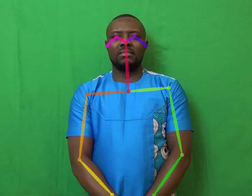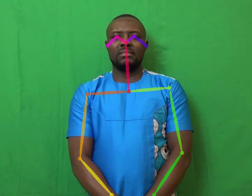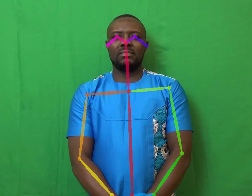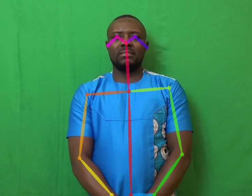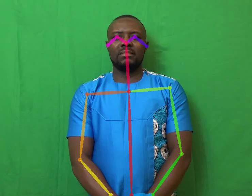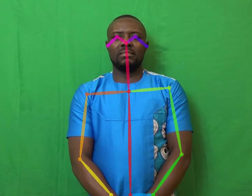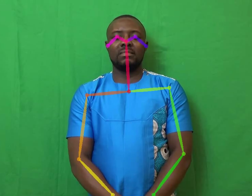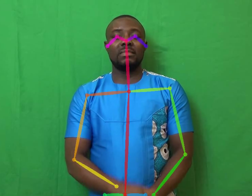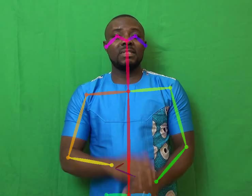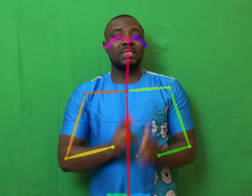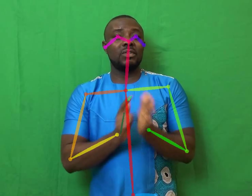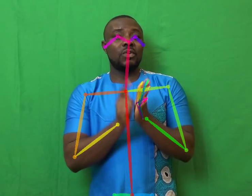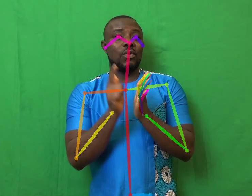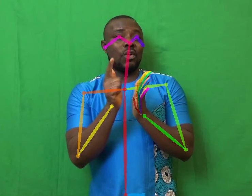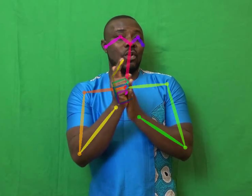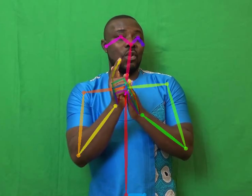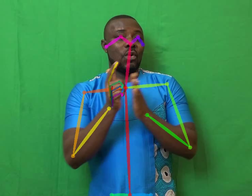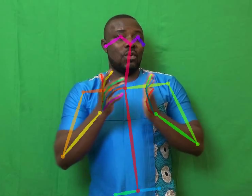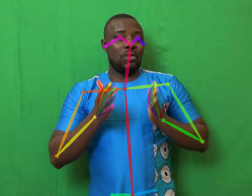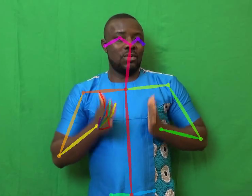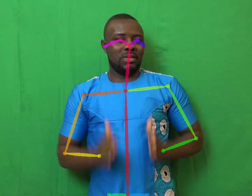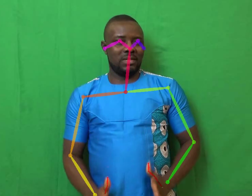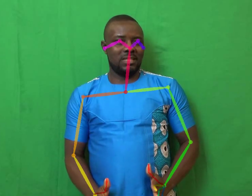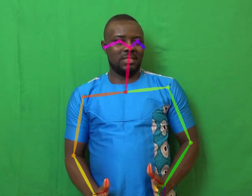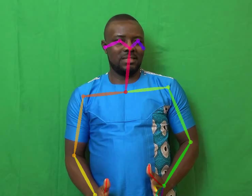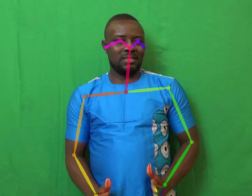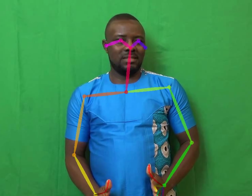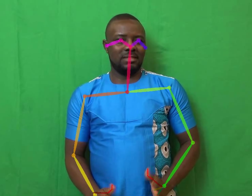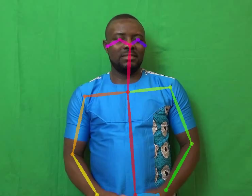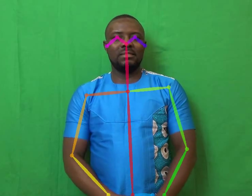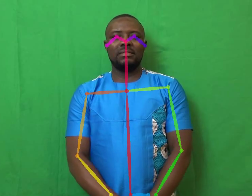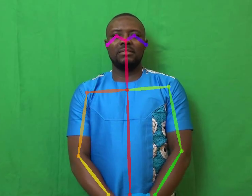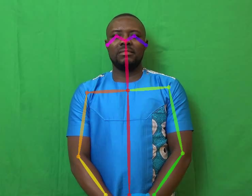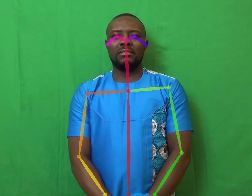lawyer